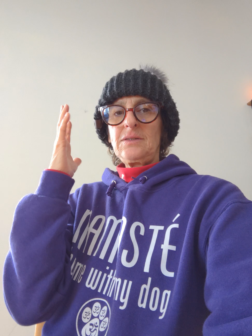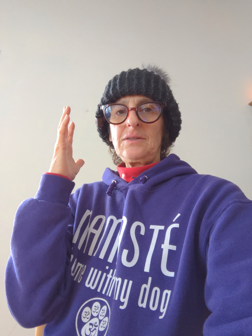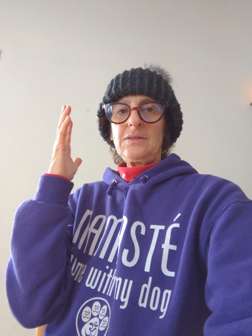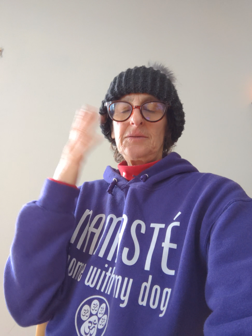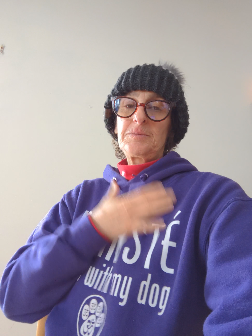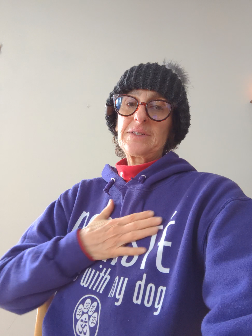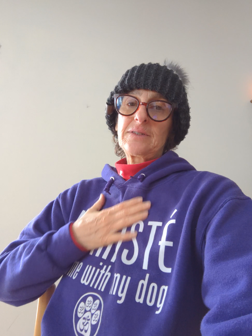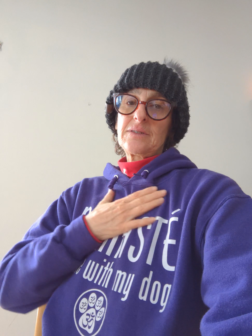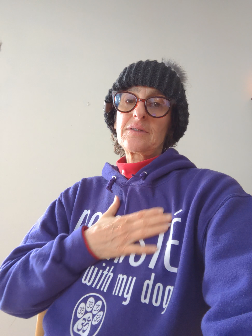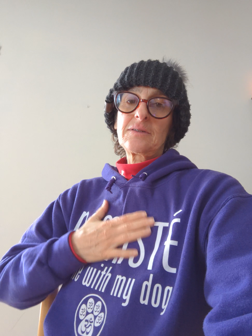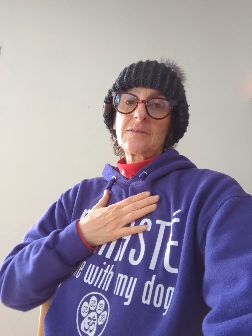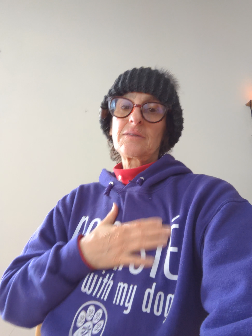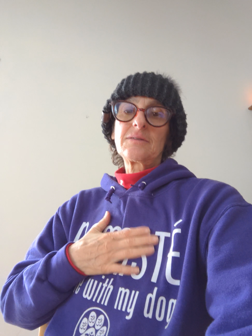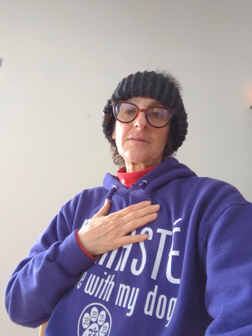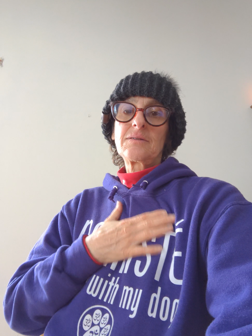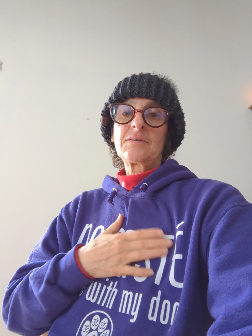please